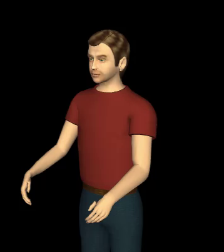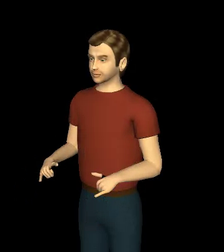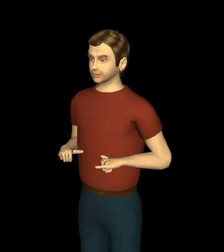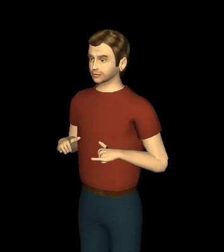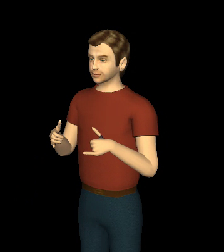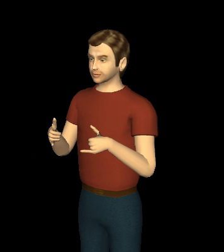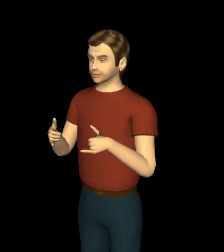شاب